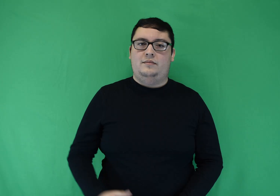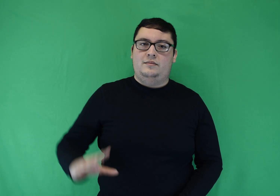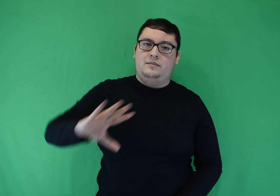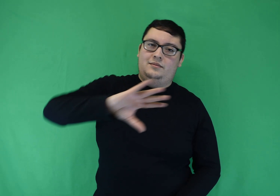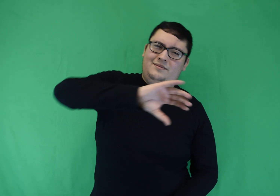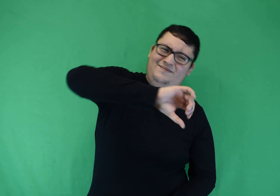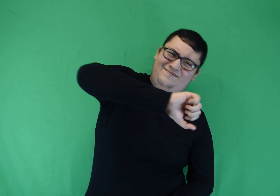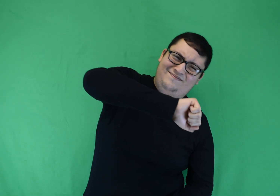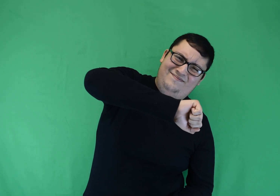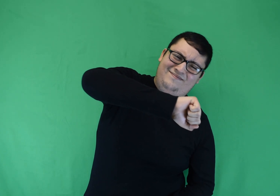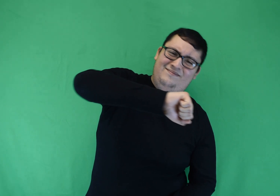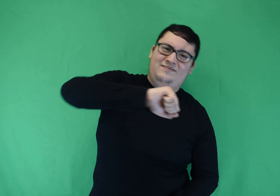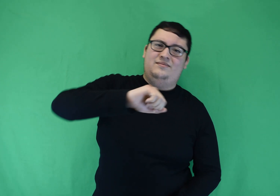caliente